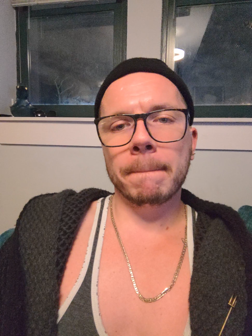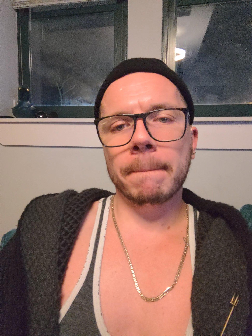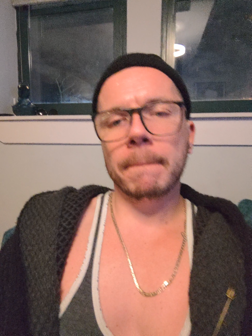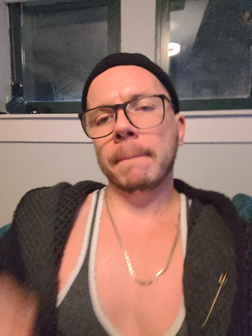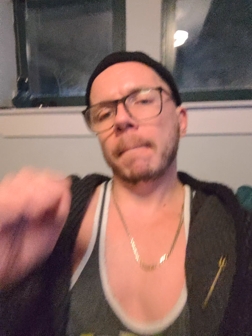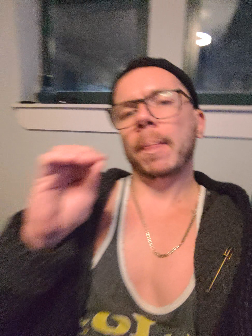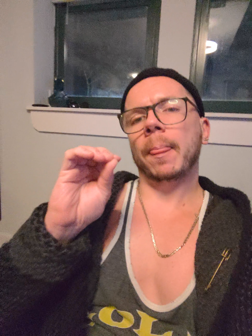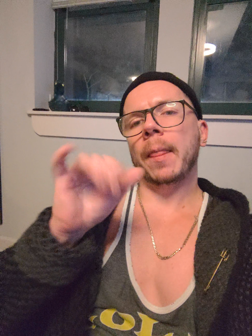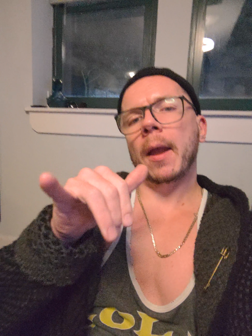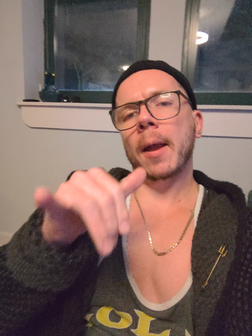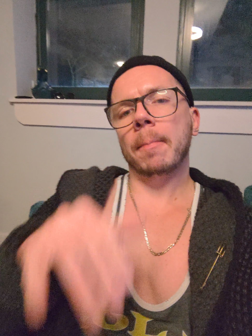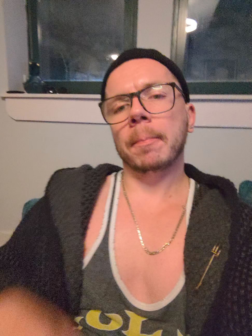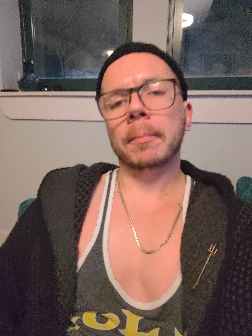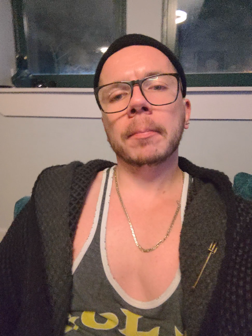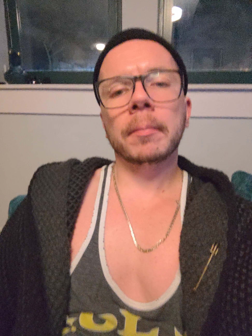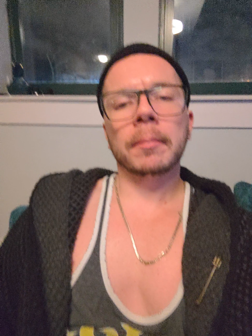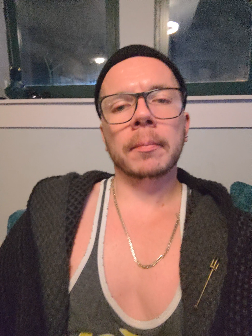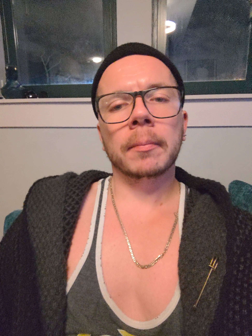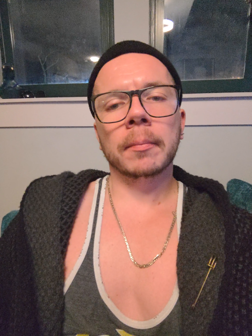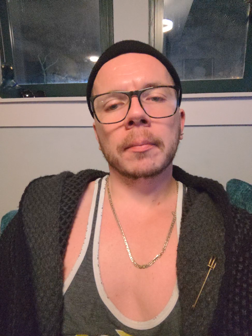that